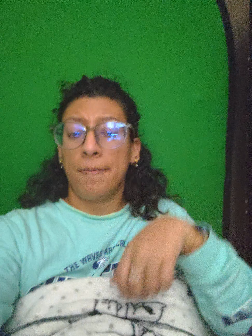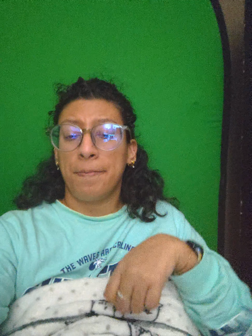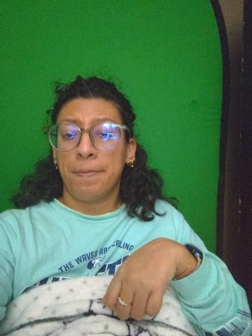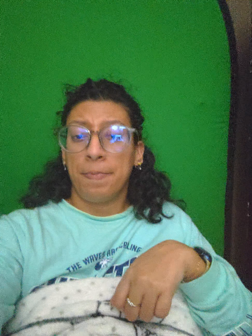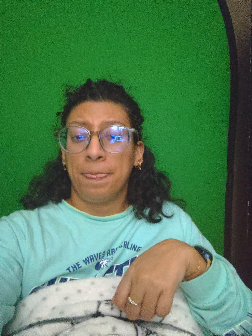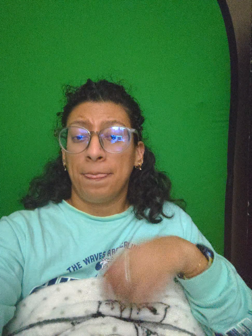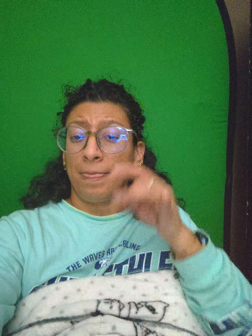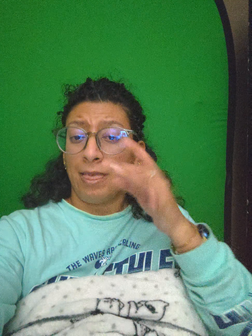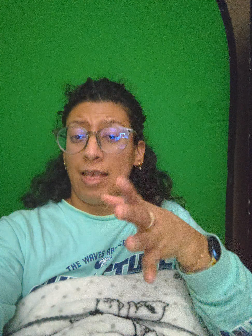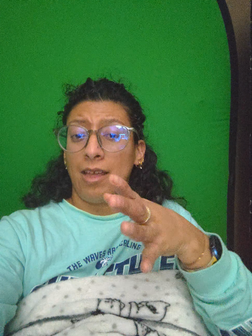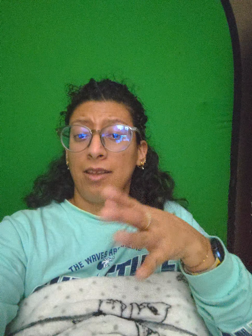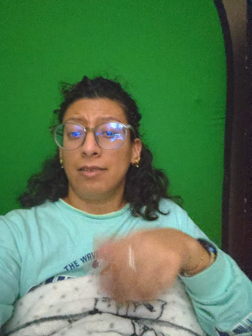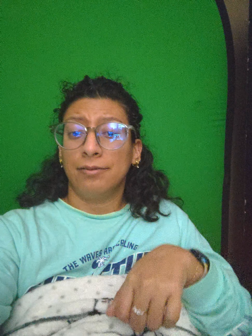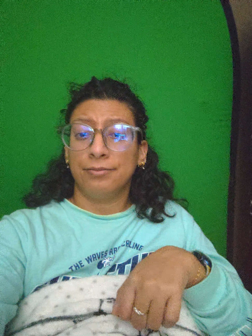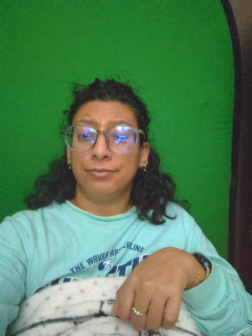hate